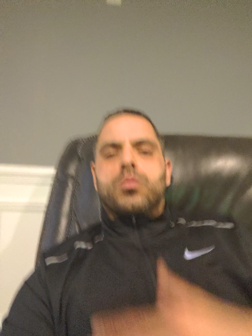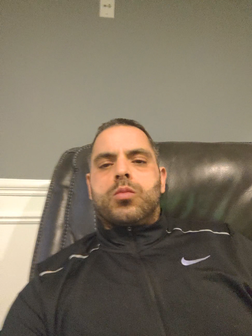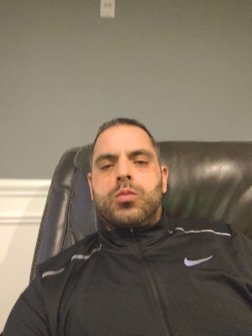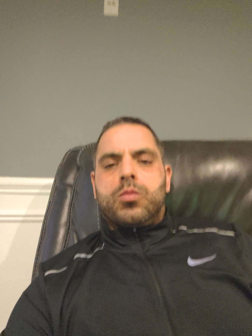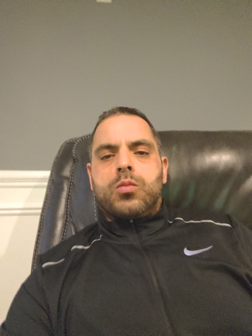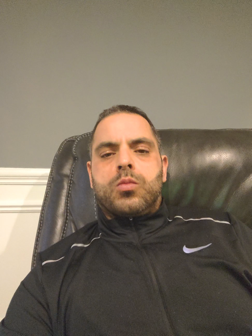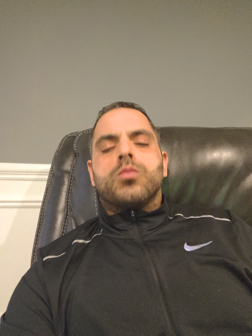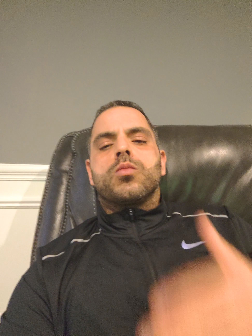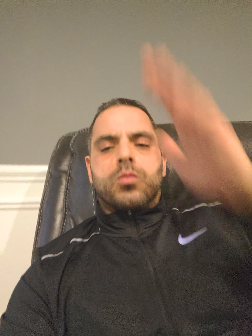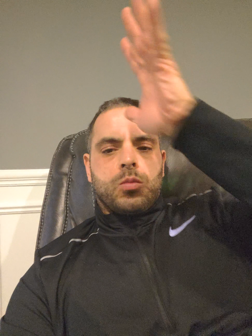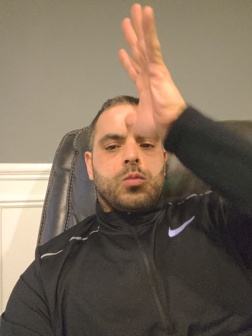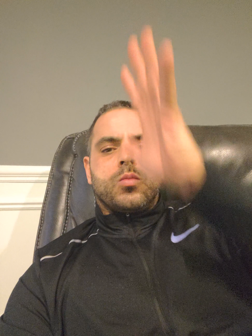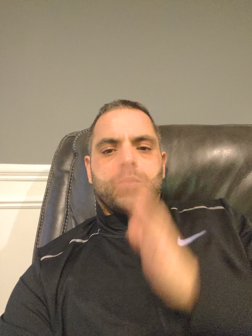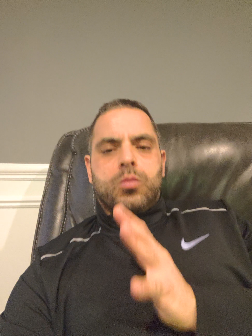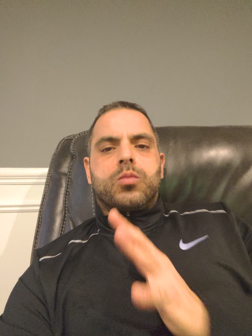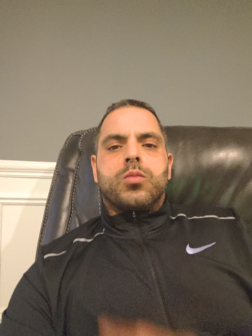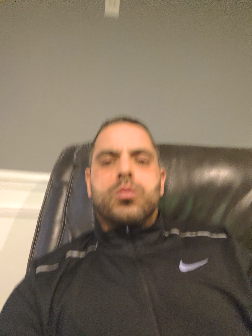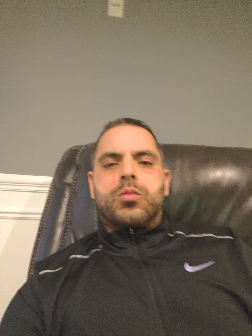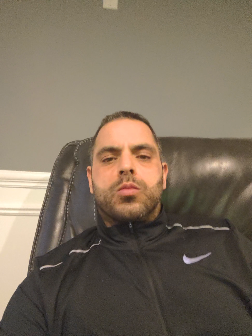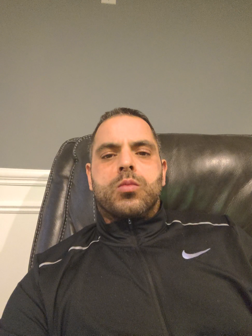man